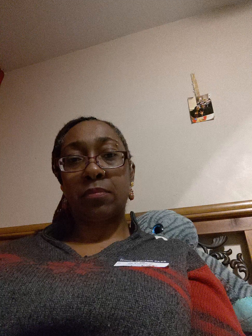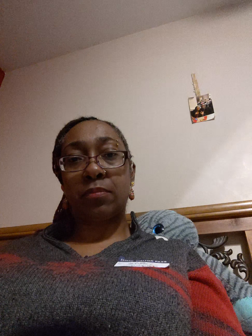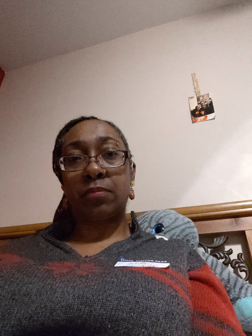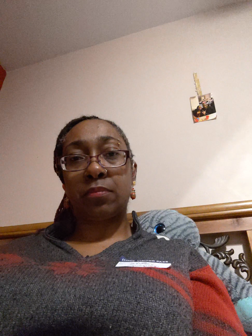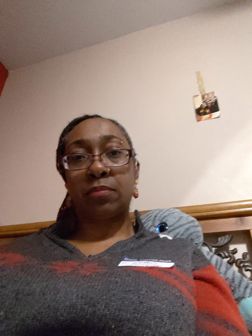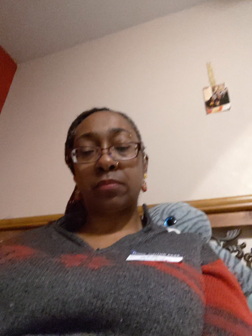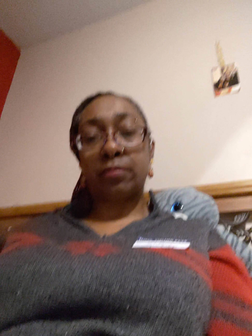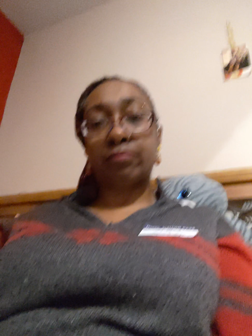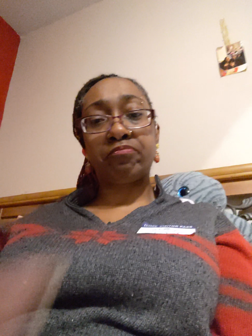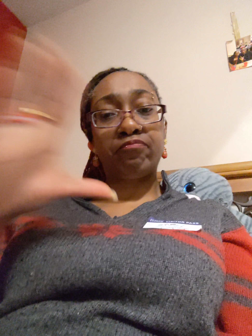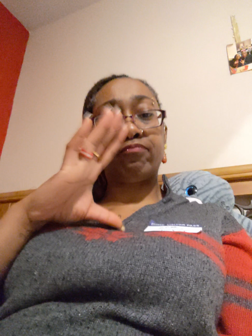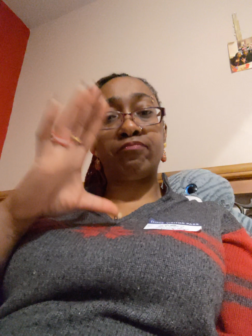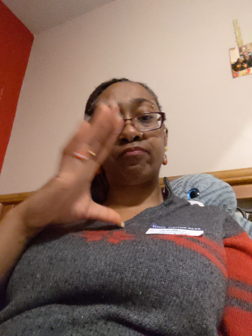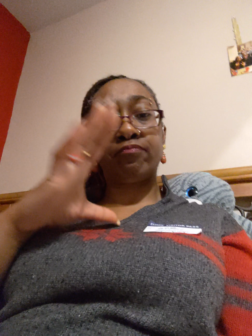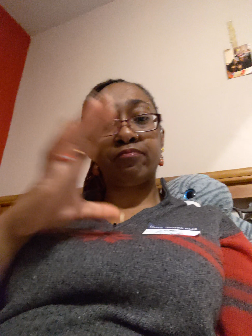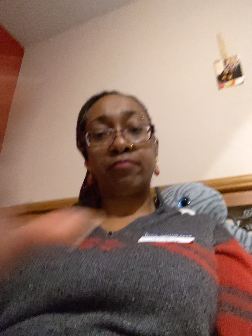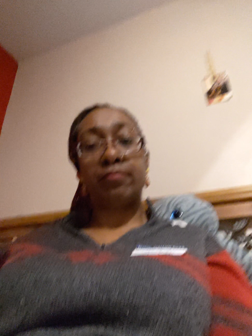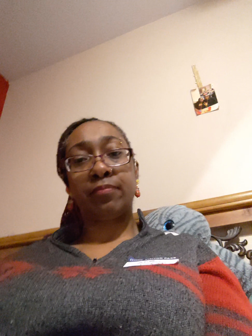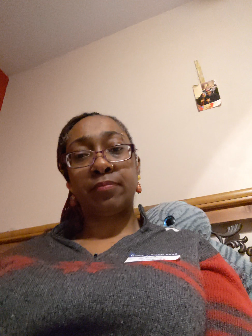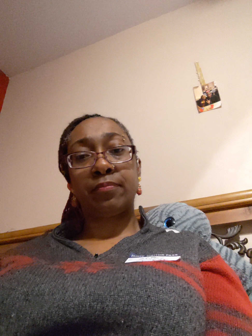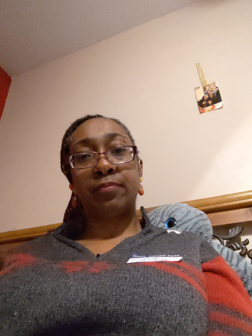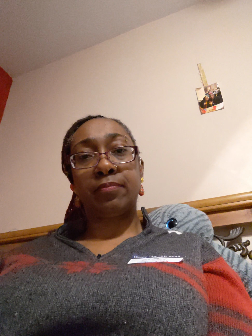fine